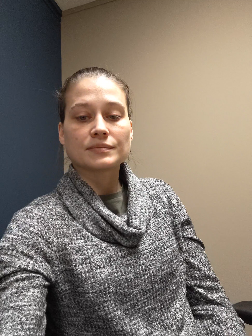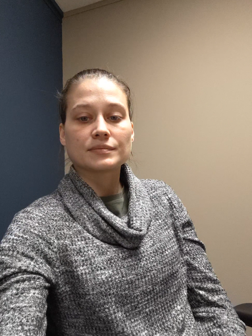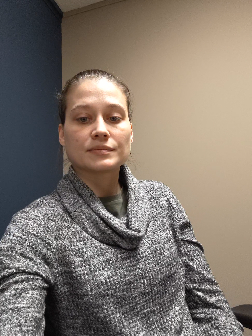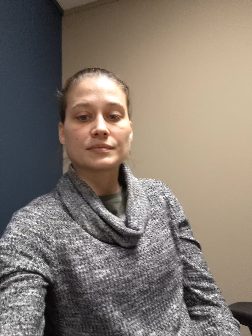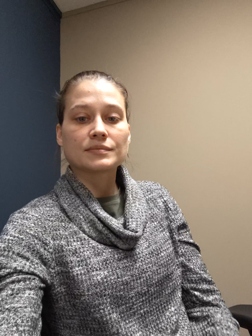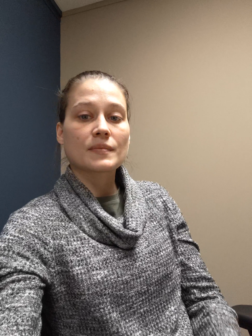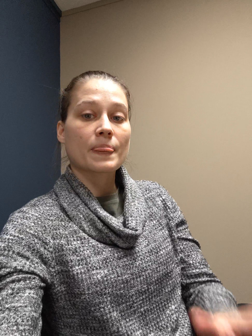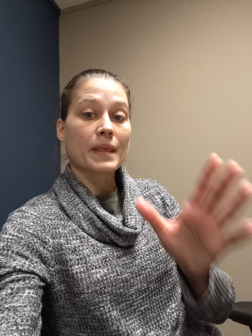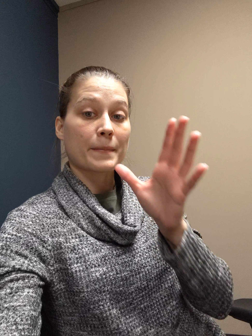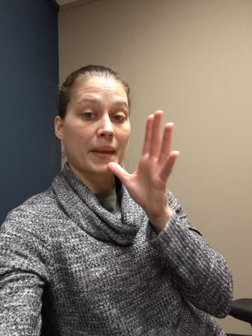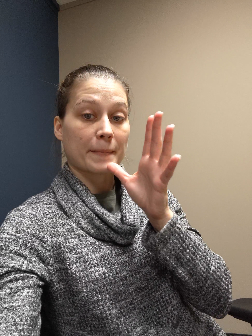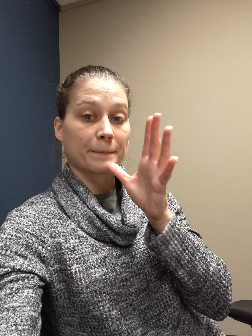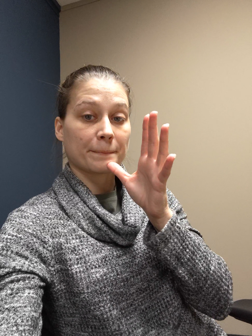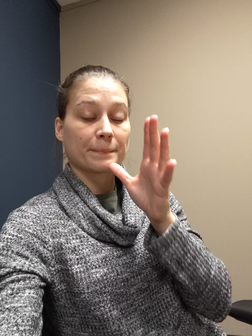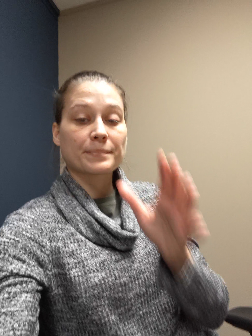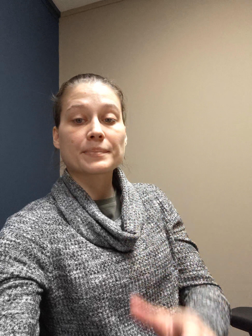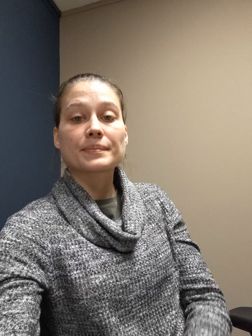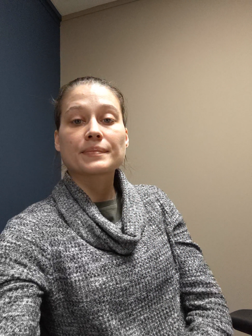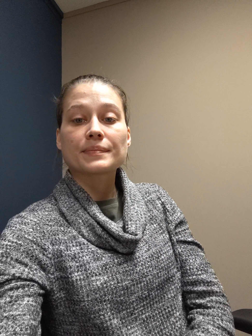mom